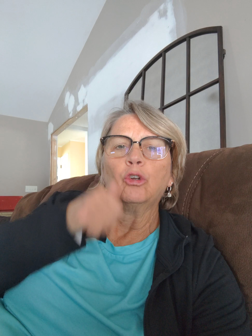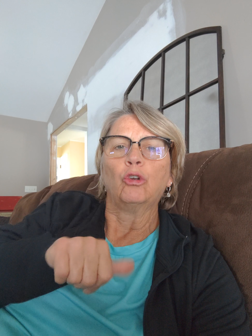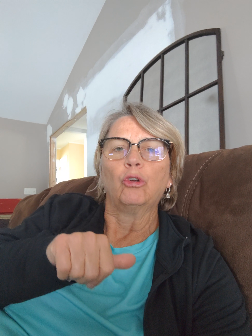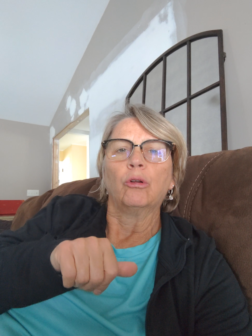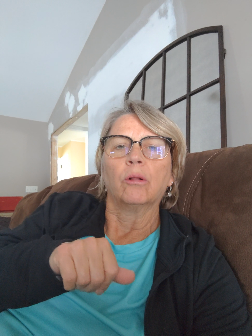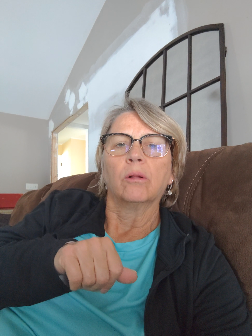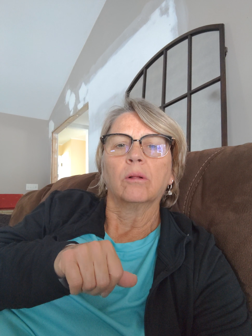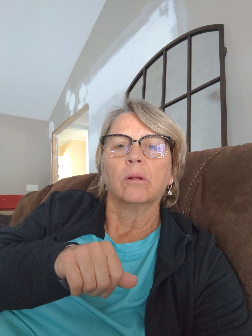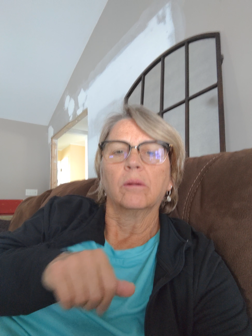girl